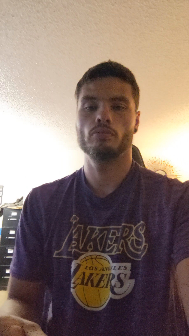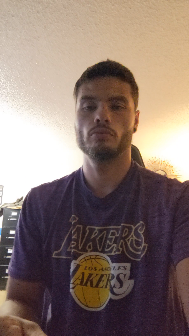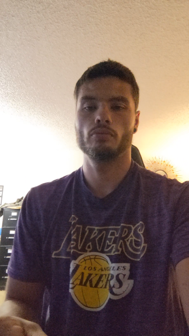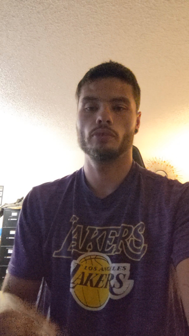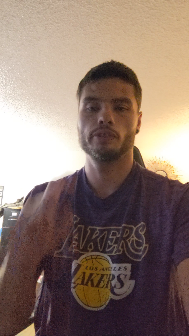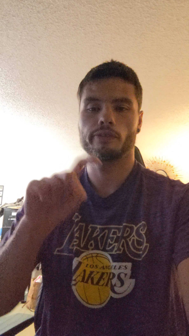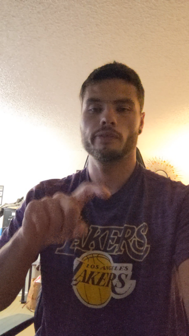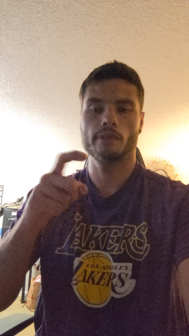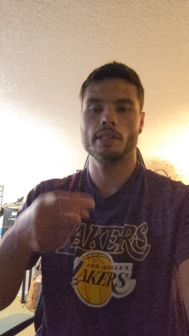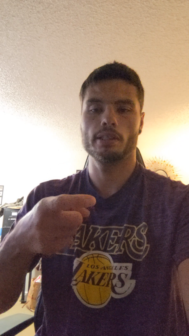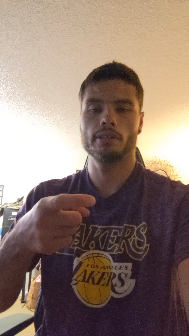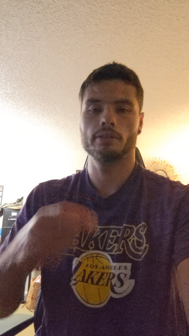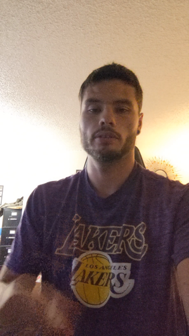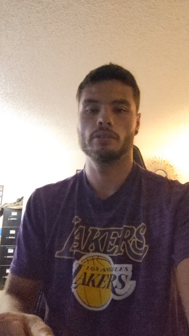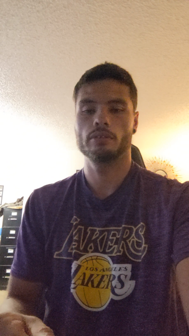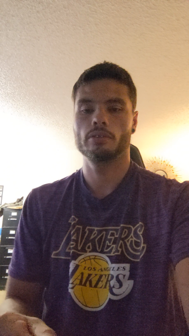friend